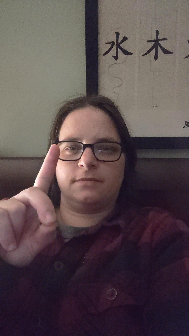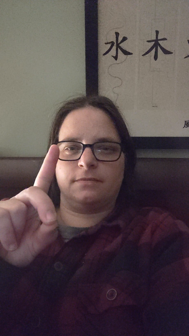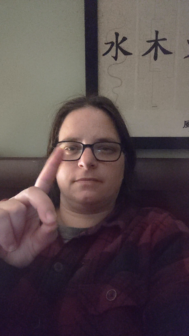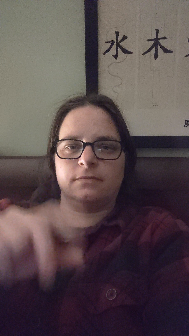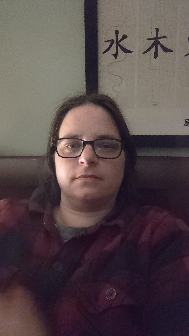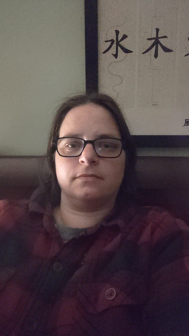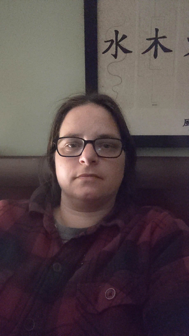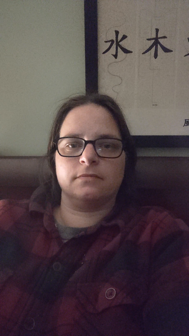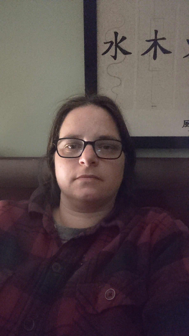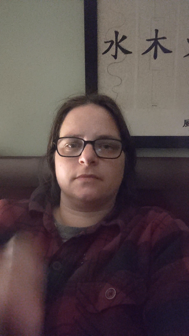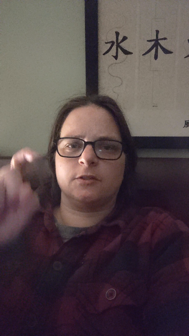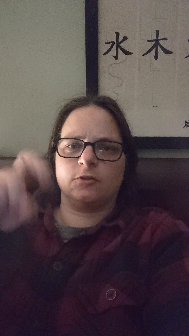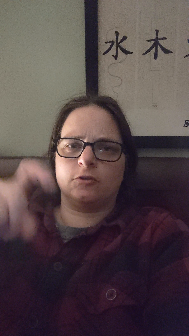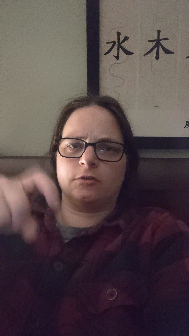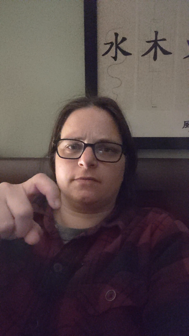should